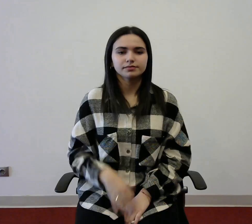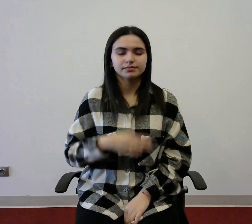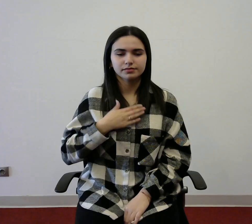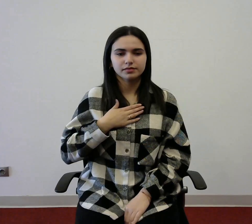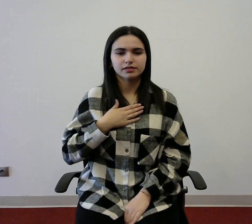mən